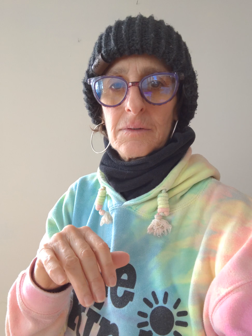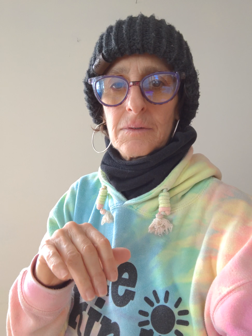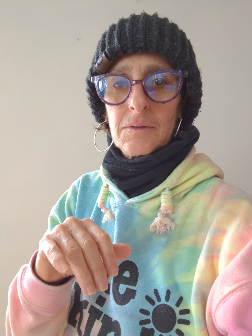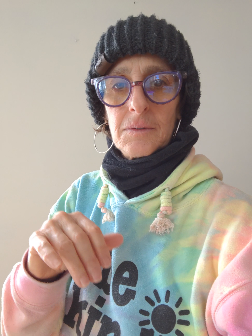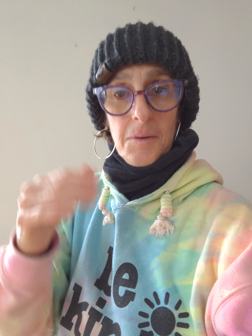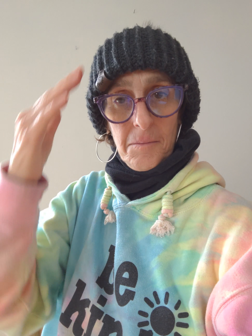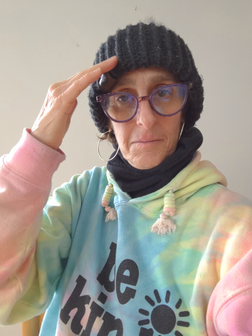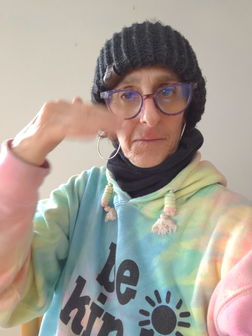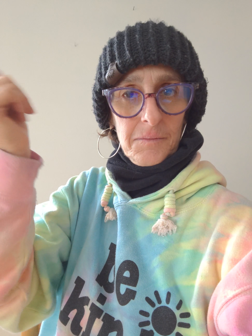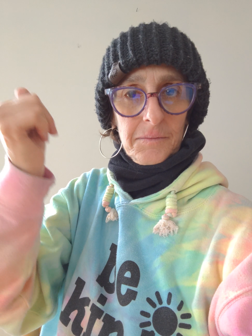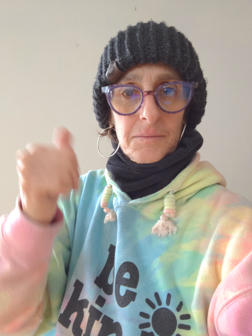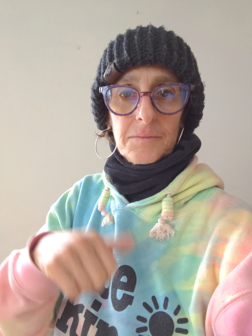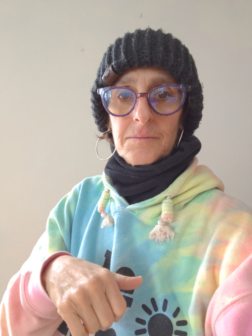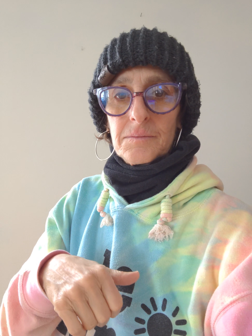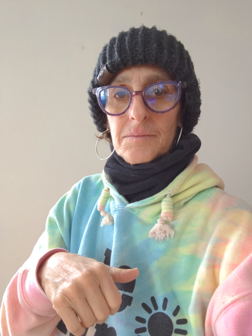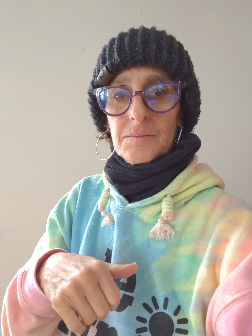because